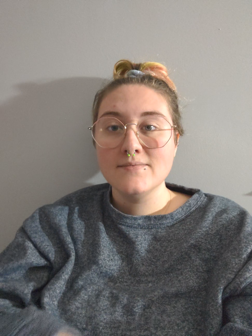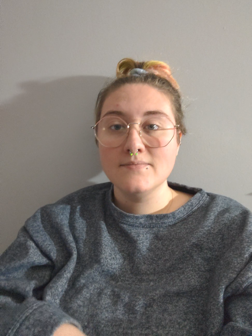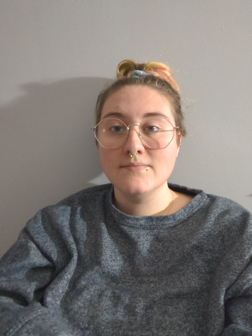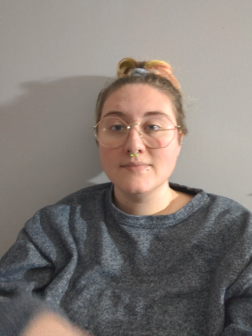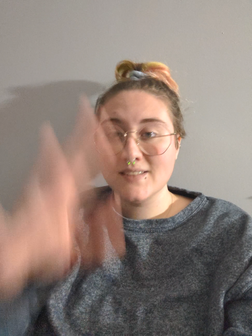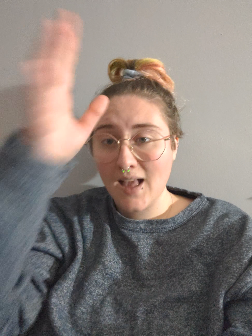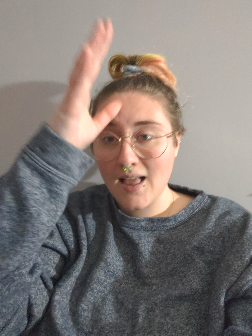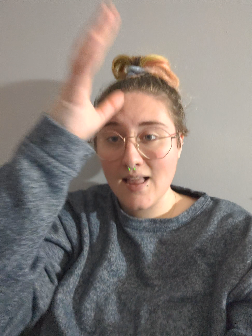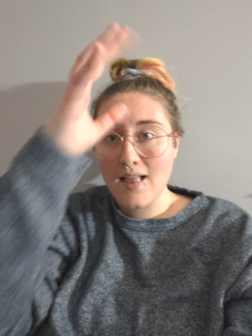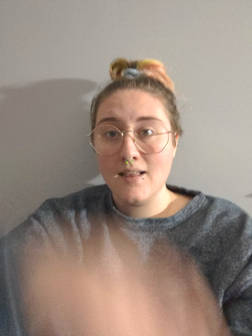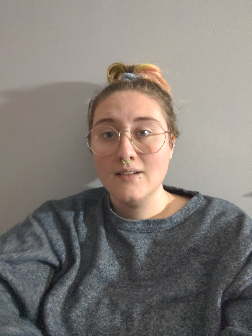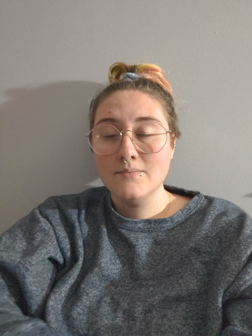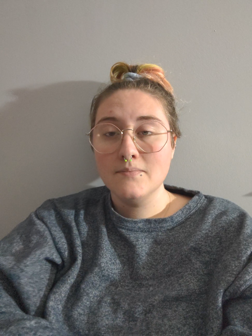dad